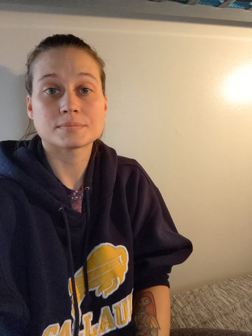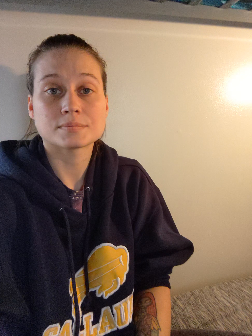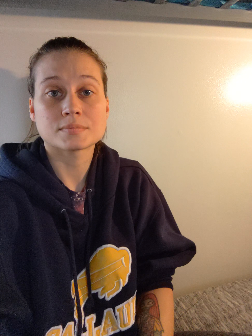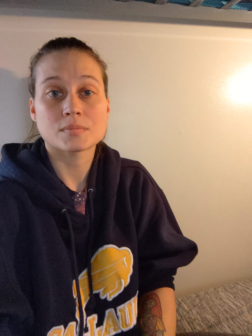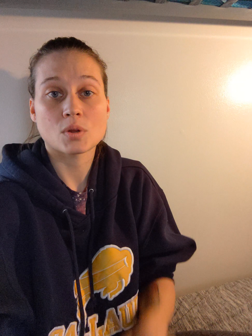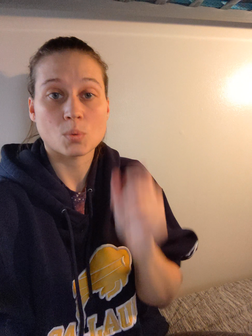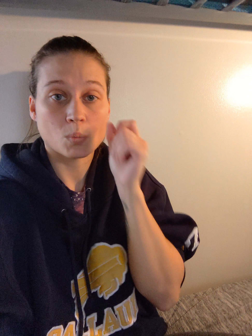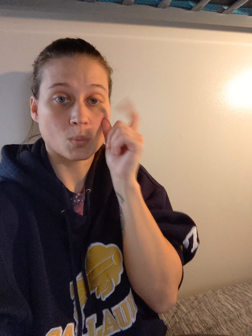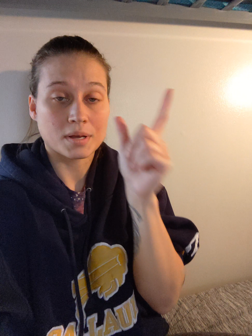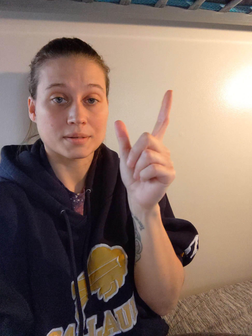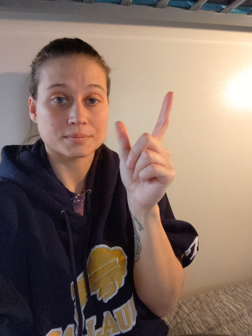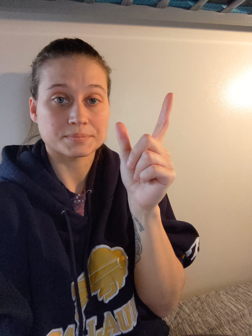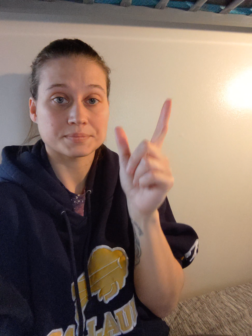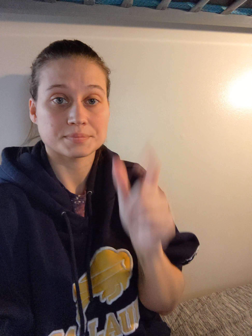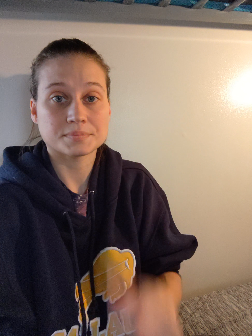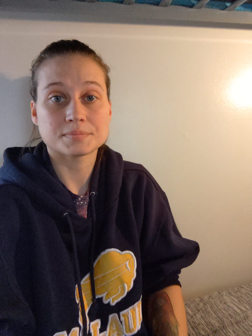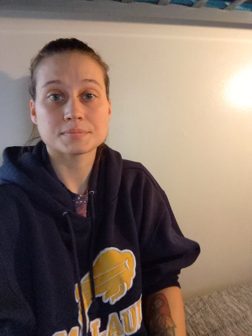wake